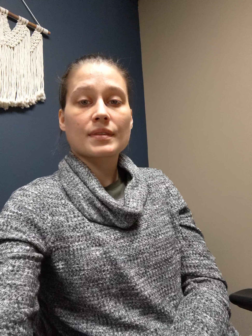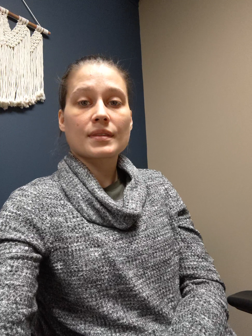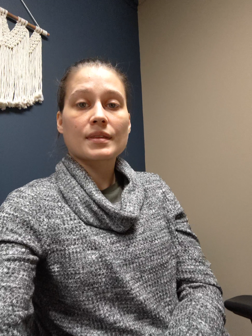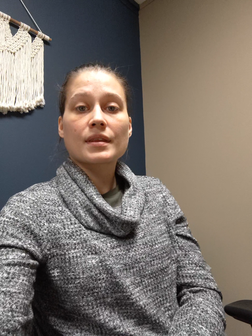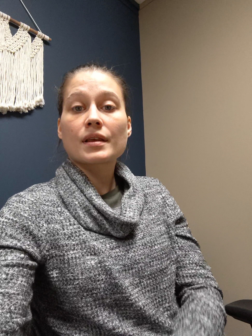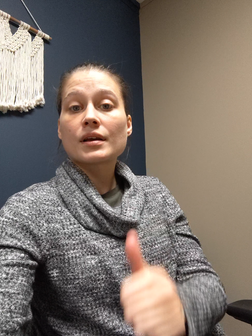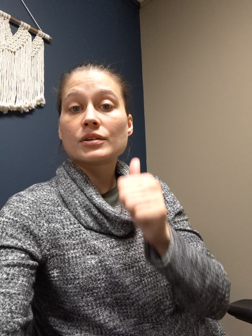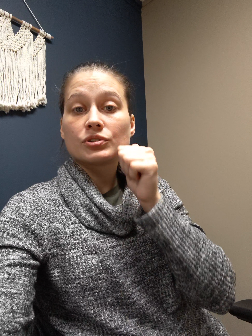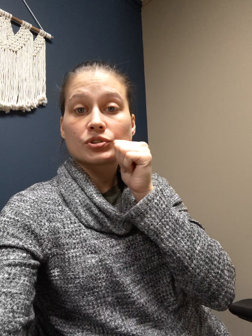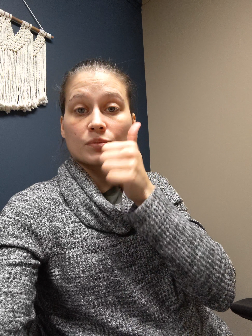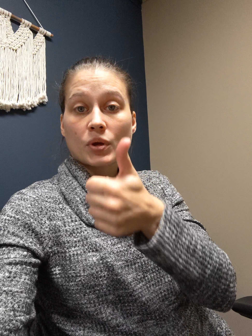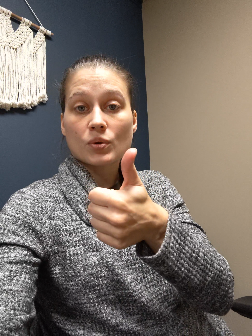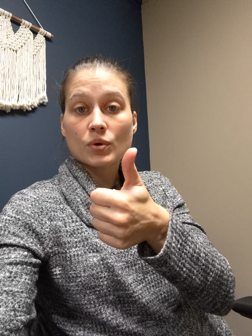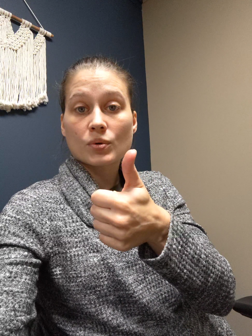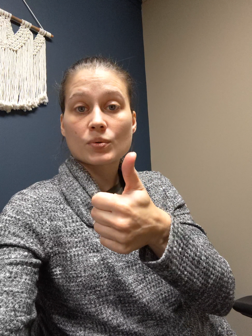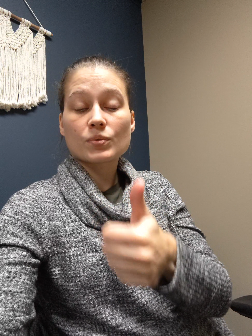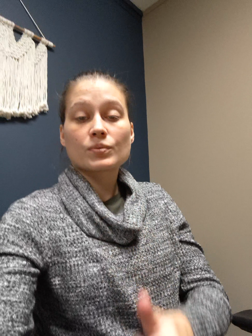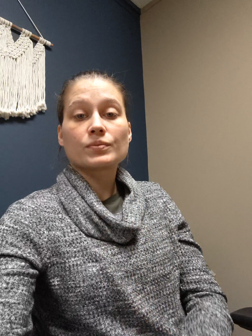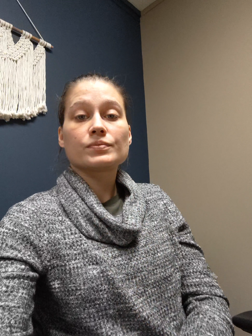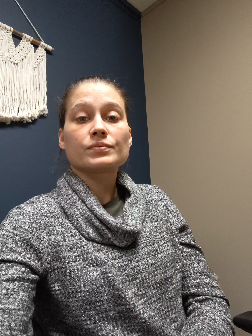tomorrow